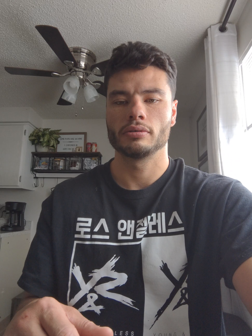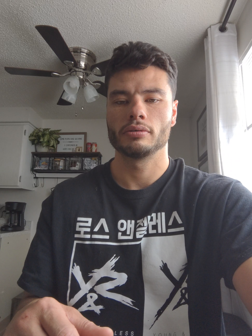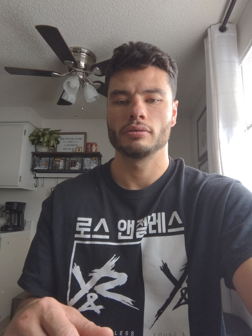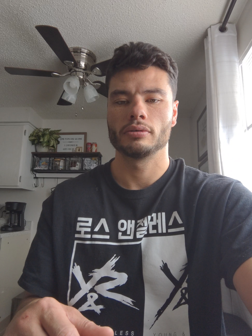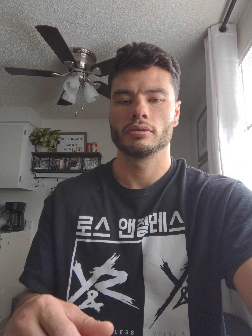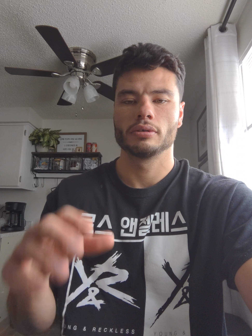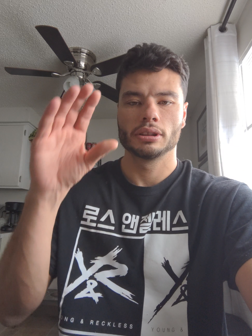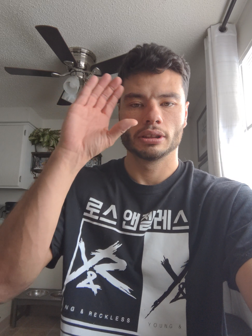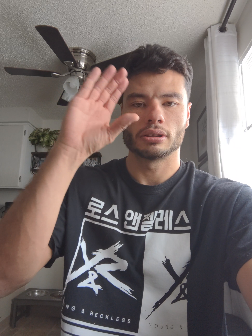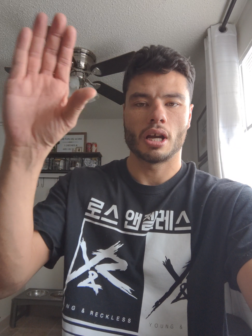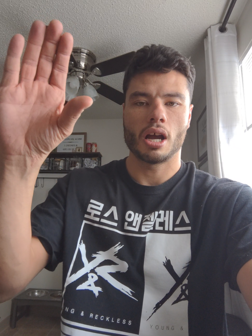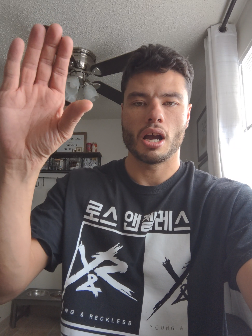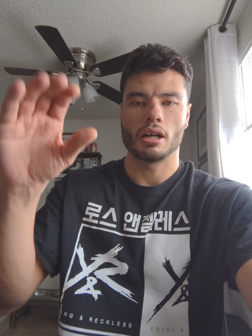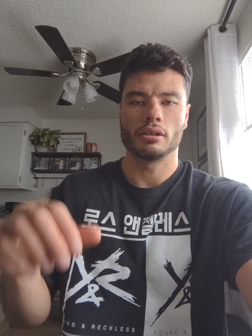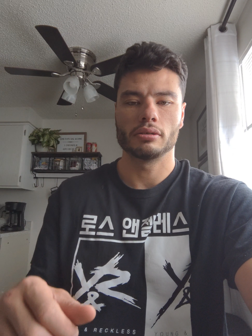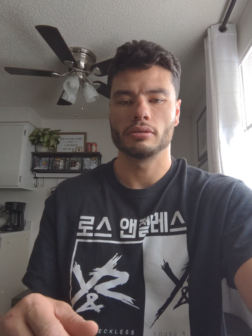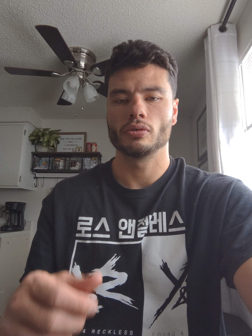sun